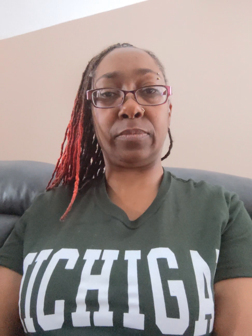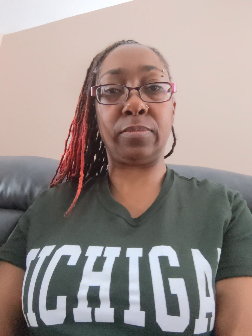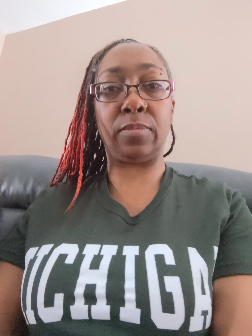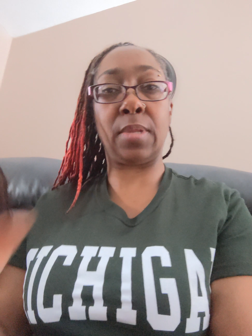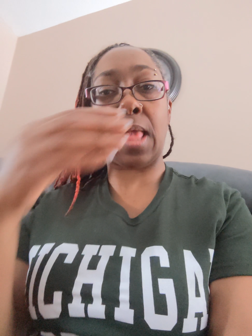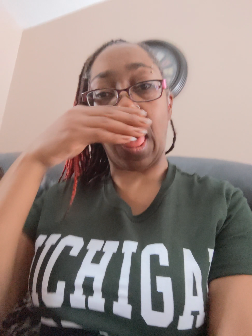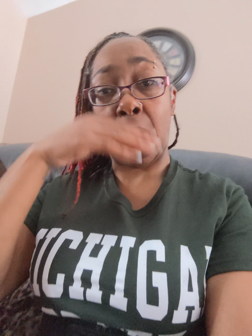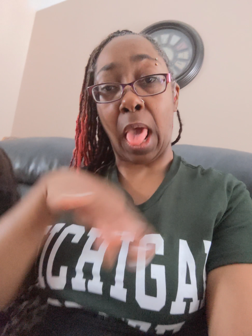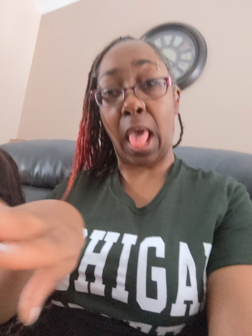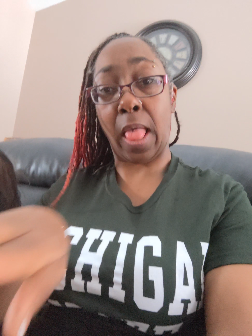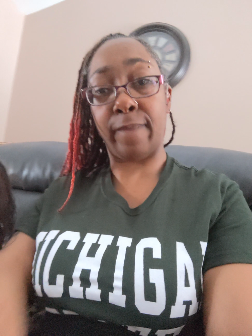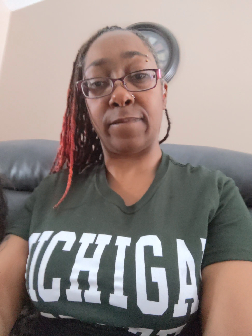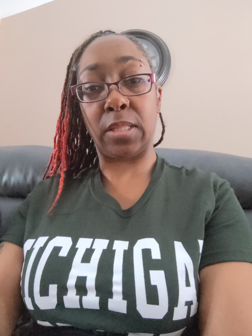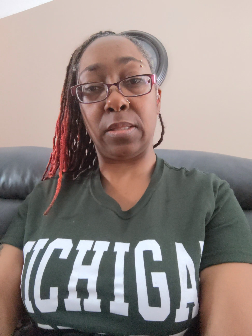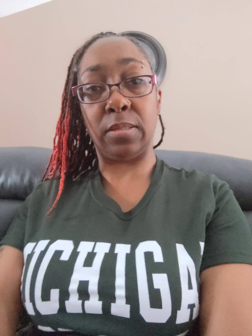elephant